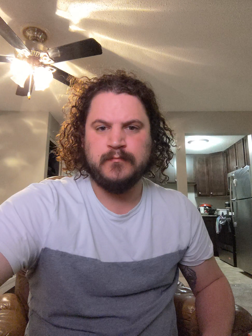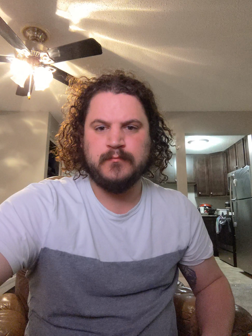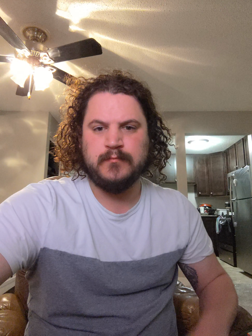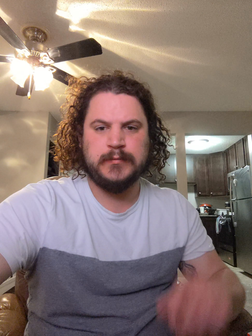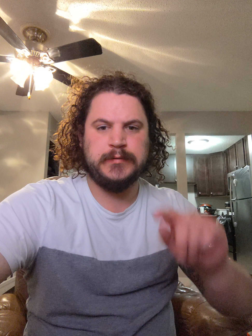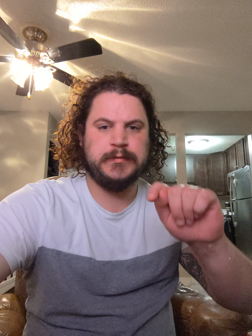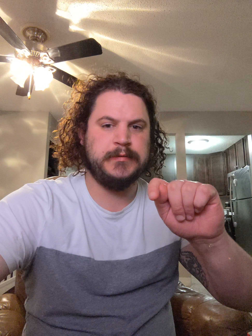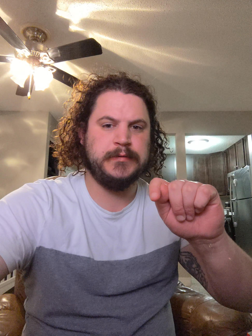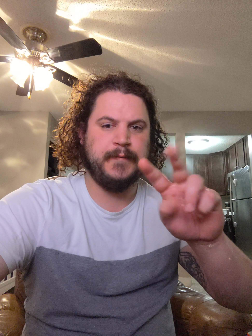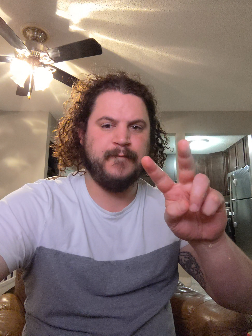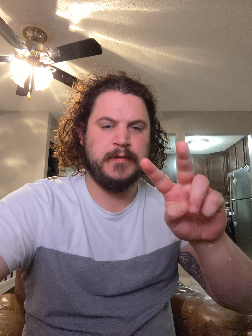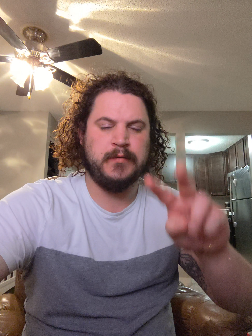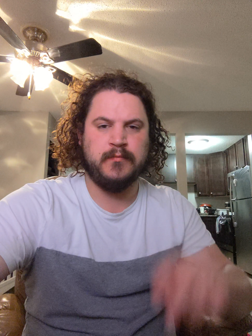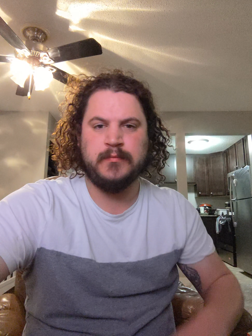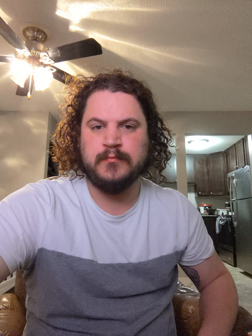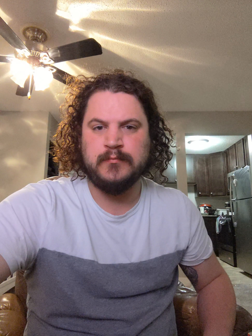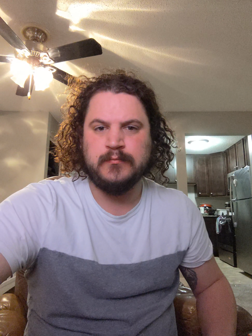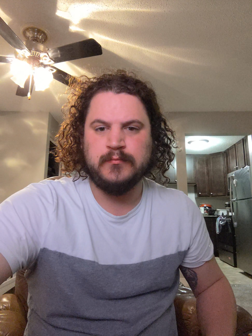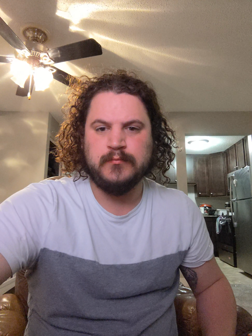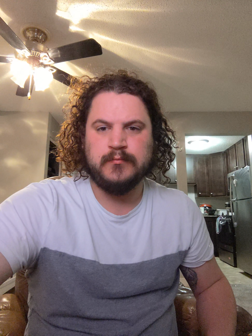TV